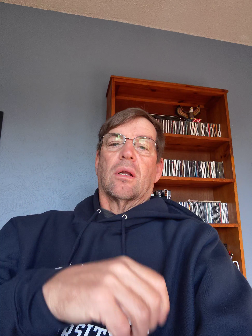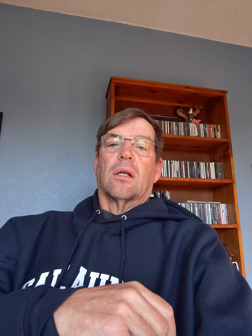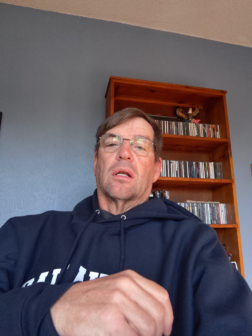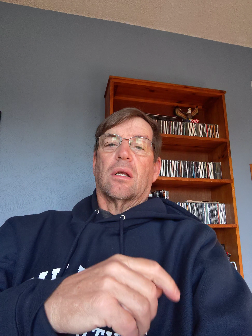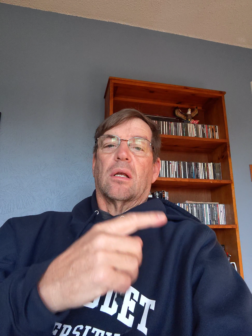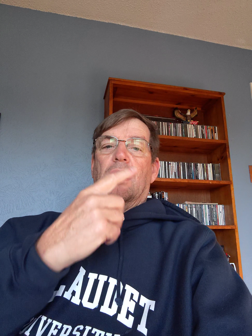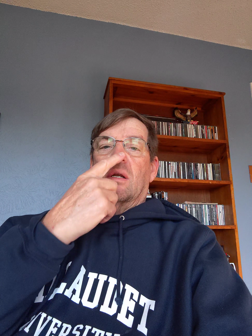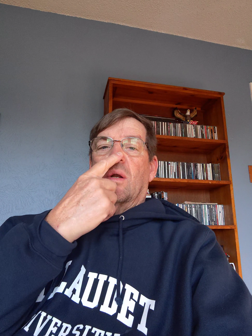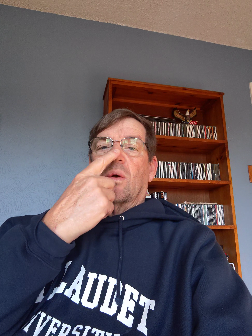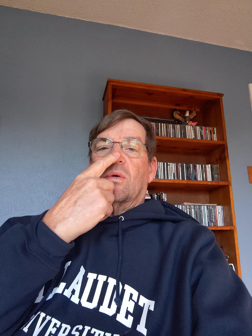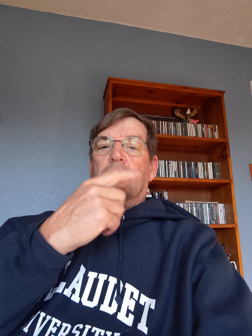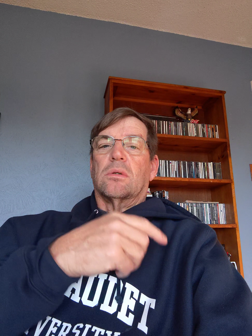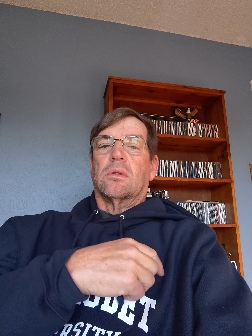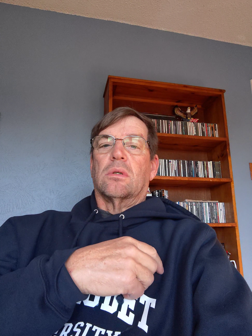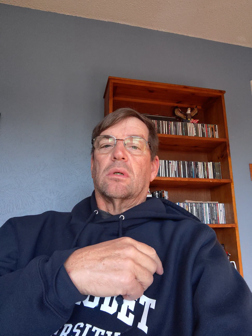nose